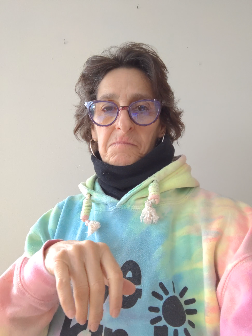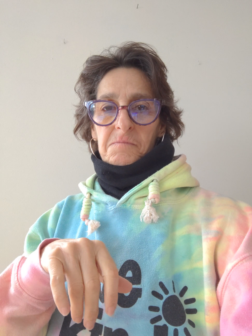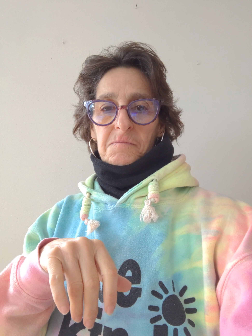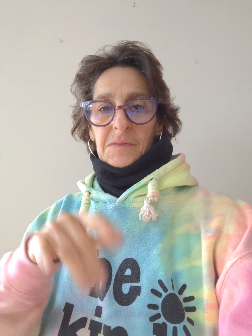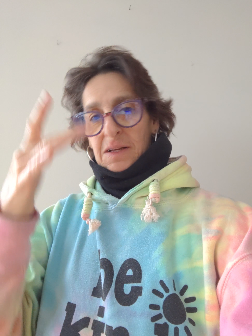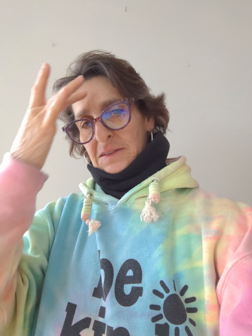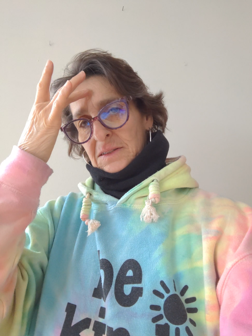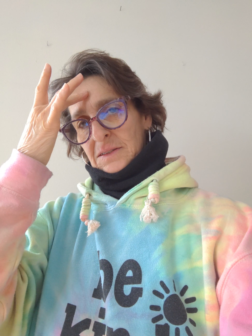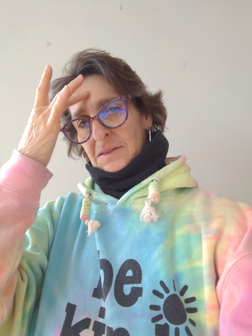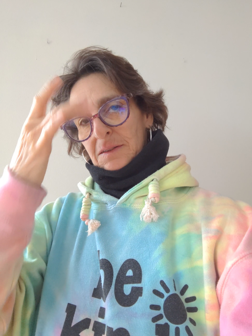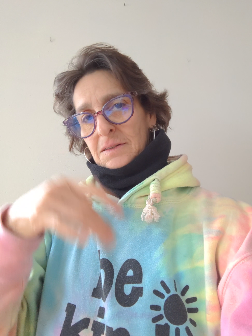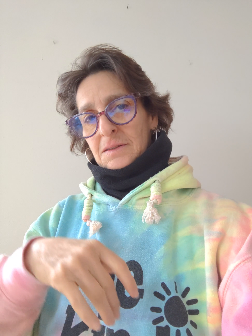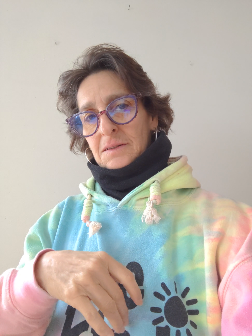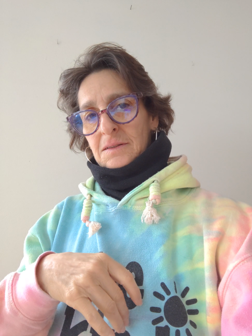sick